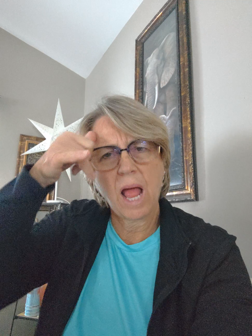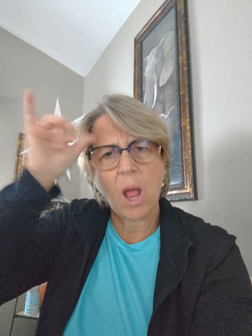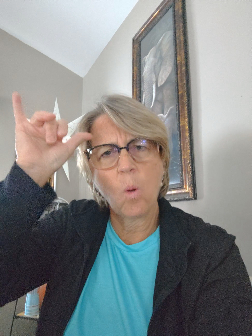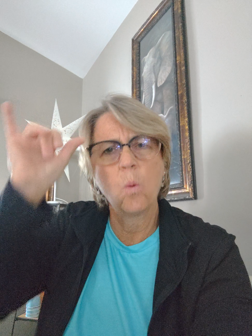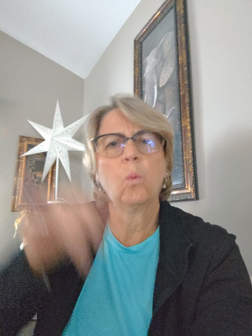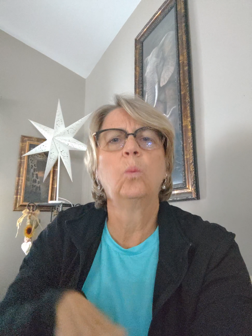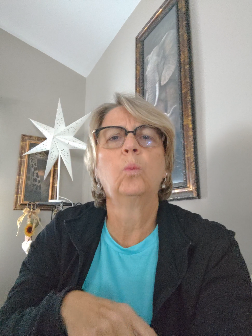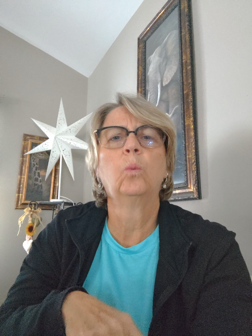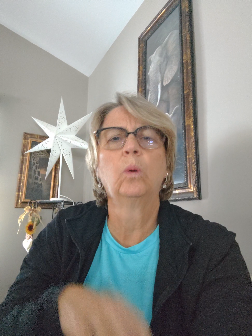cow